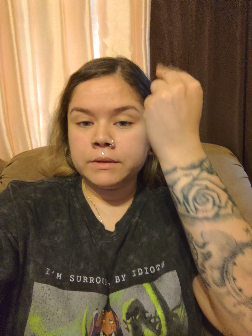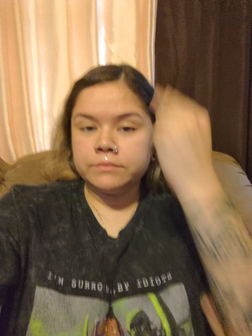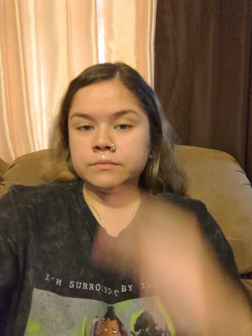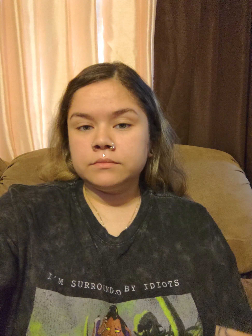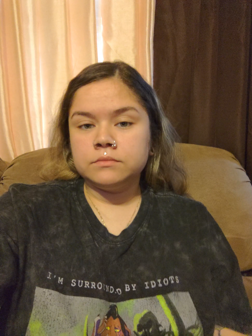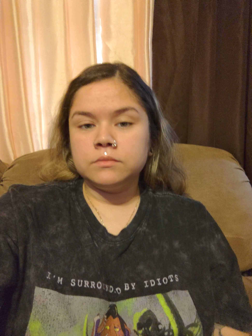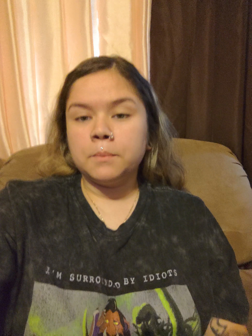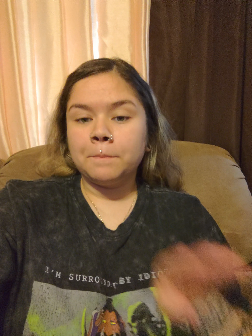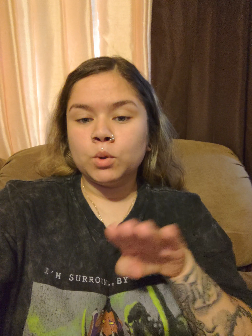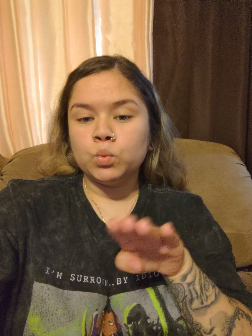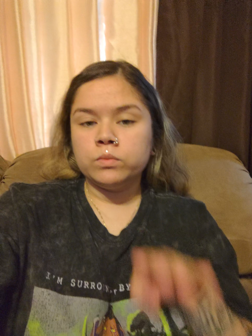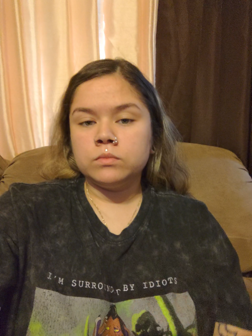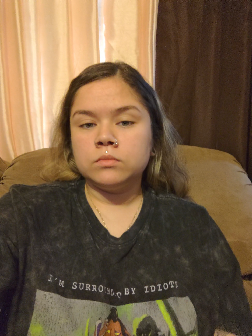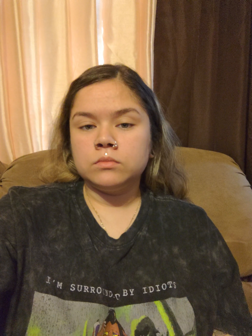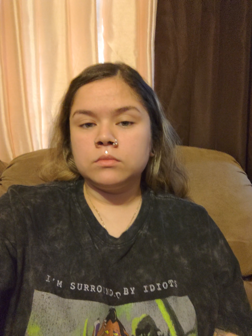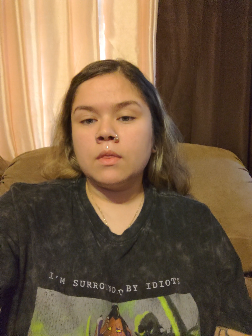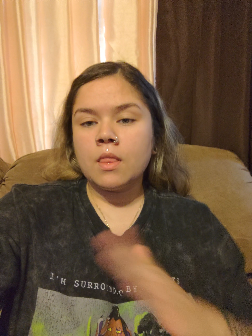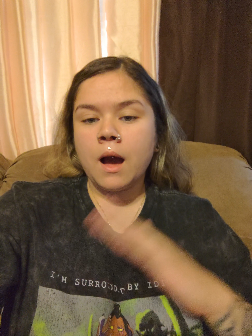boots